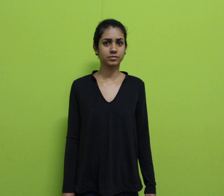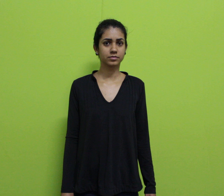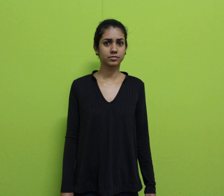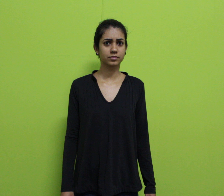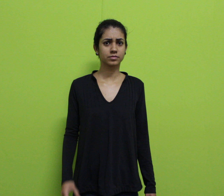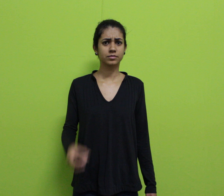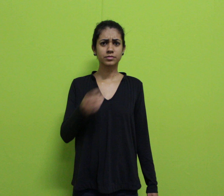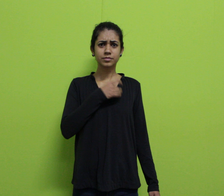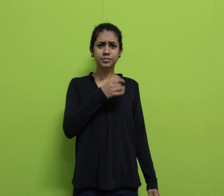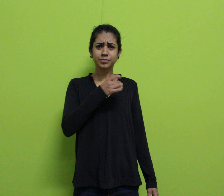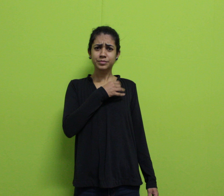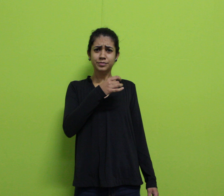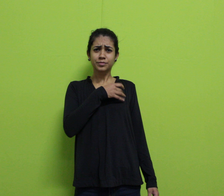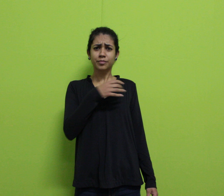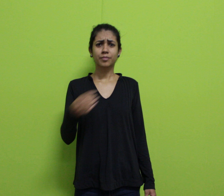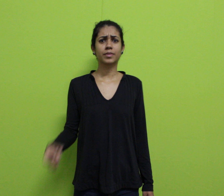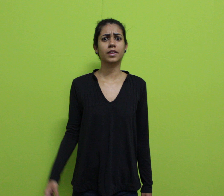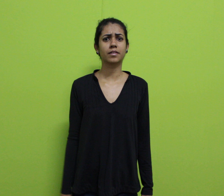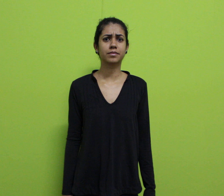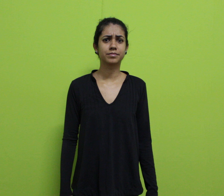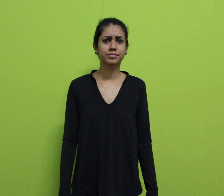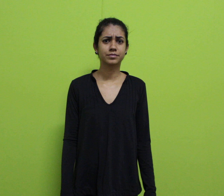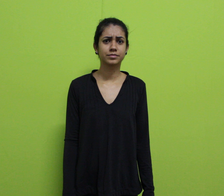medo